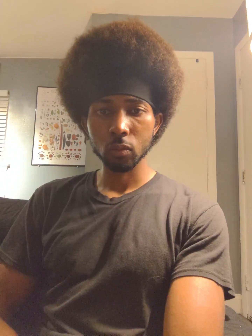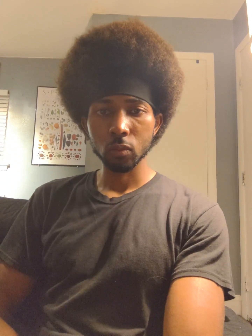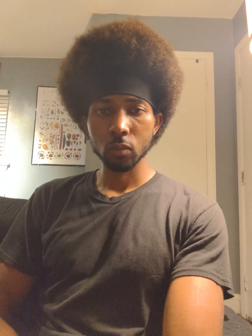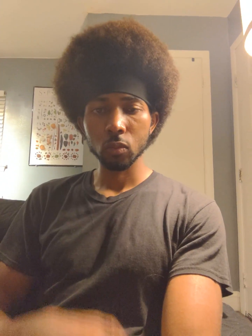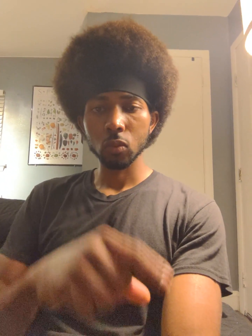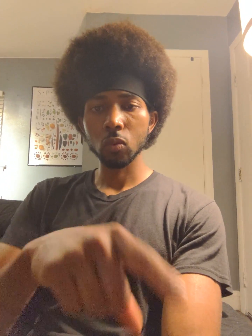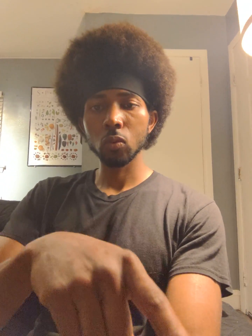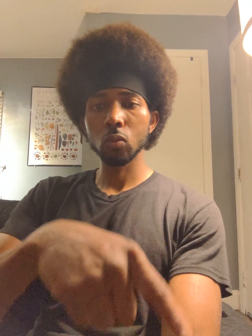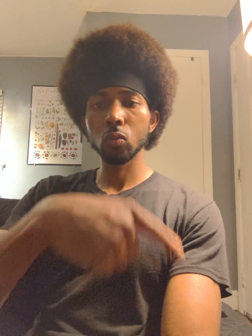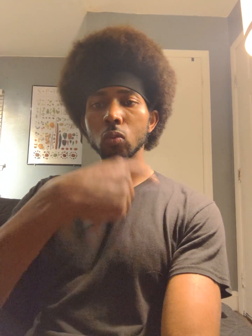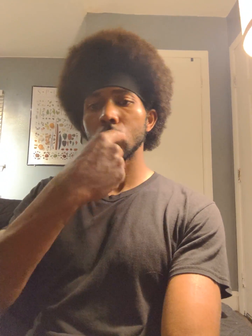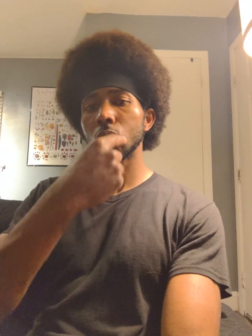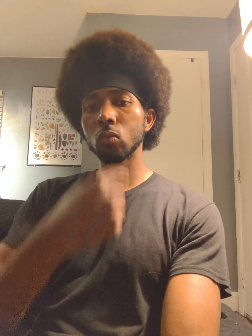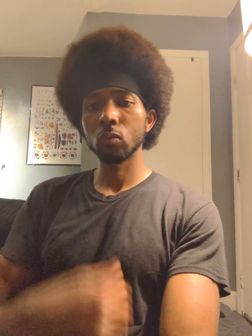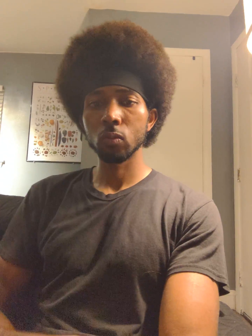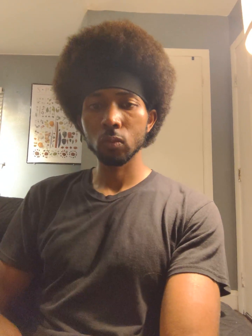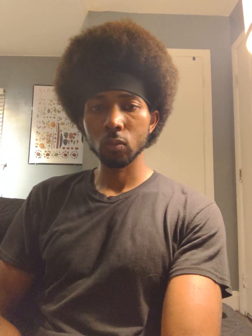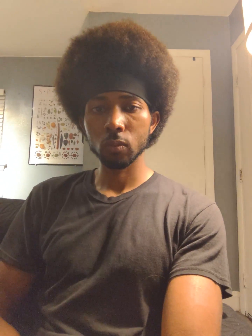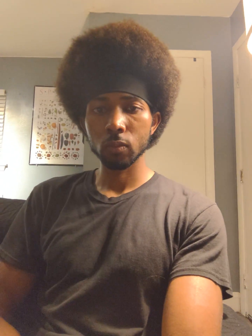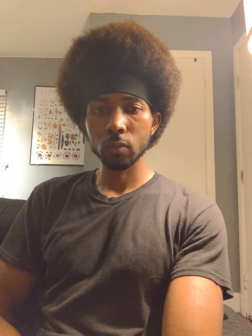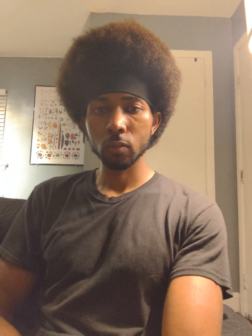long